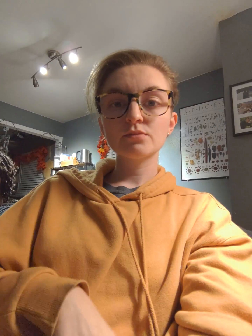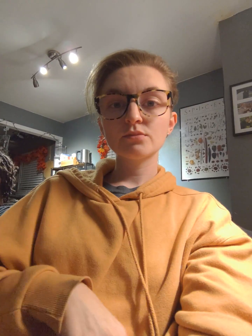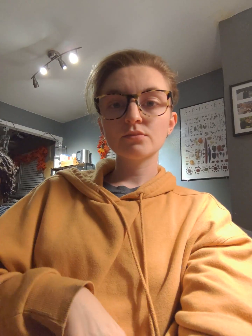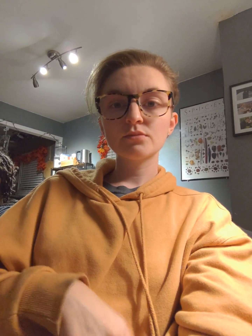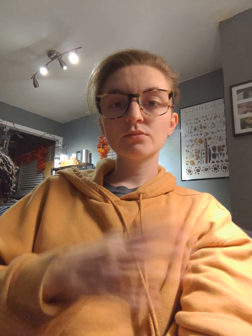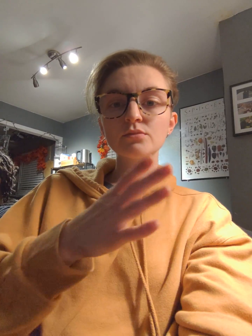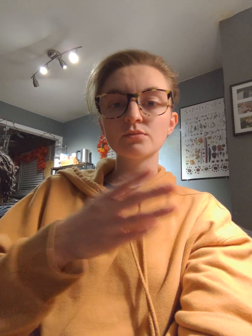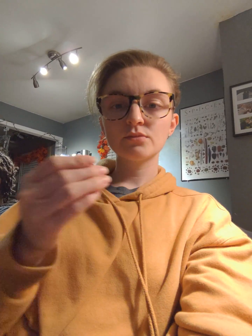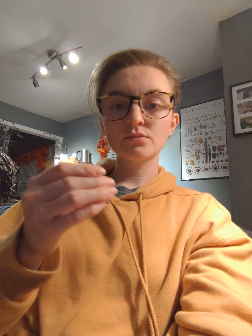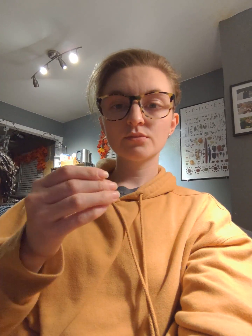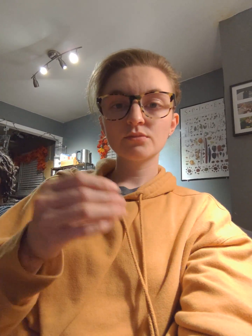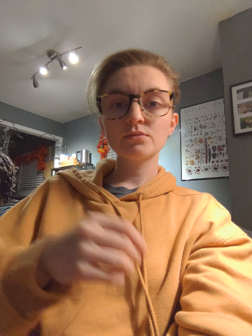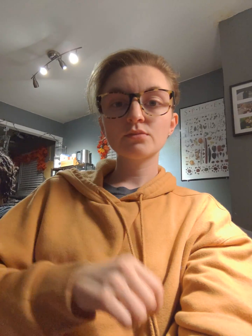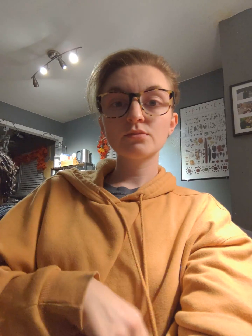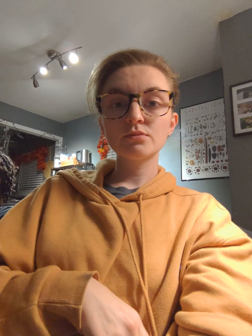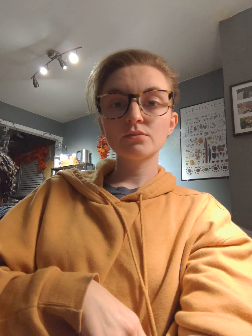and